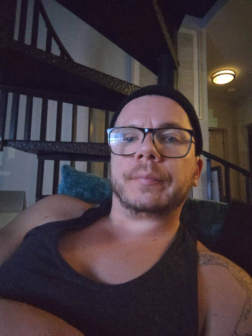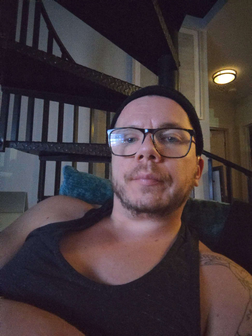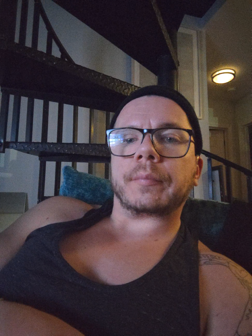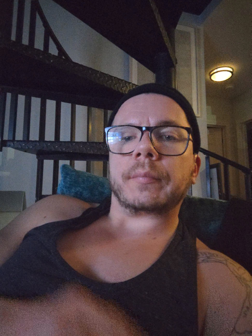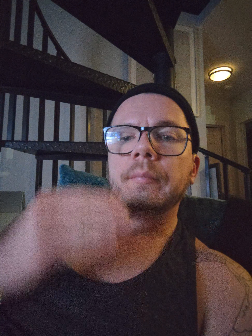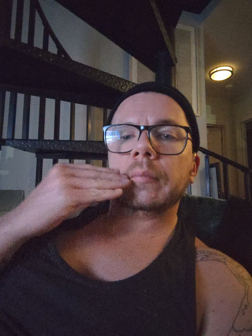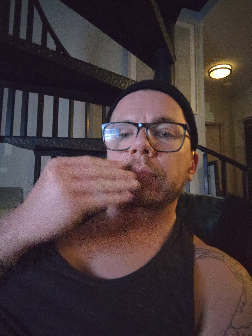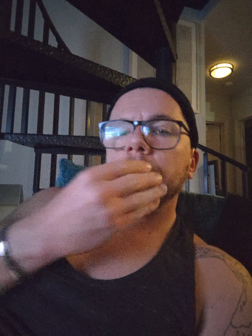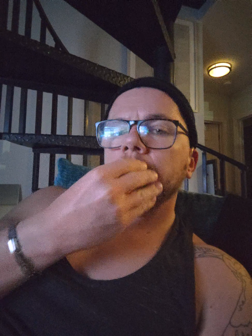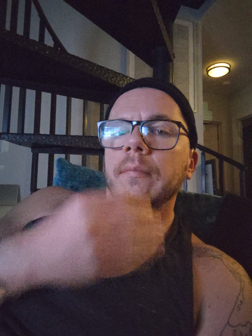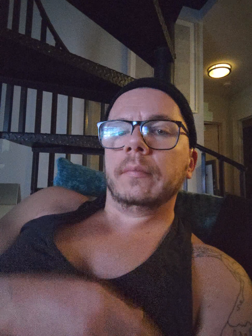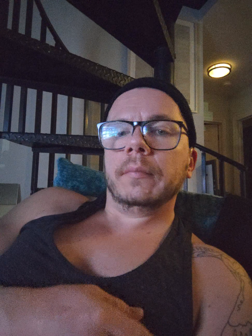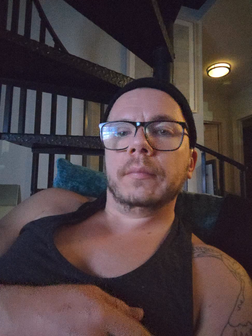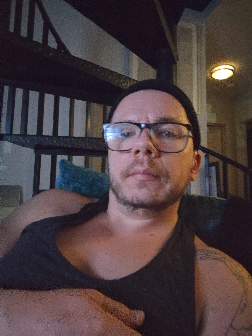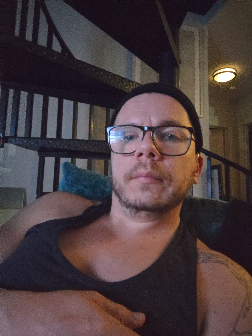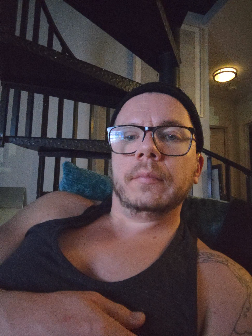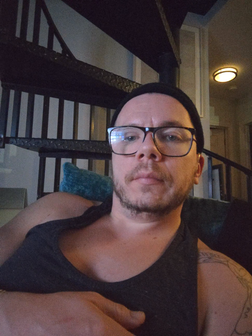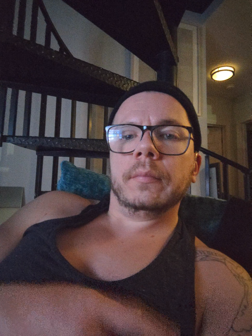napkin